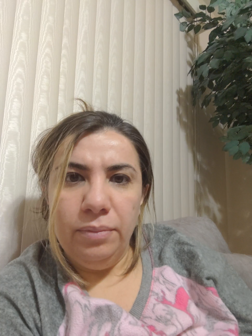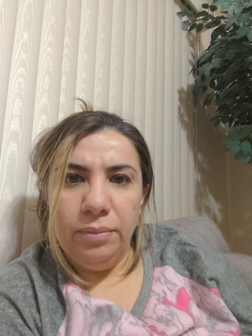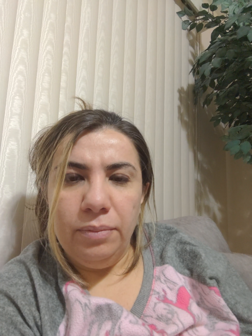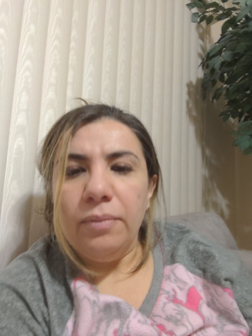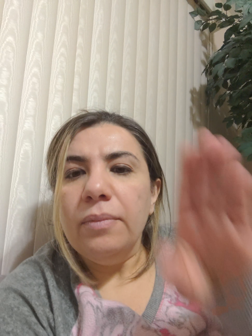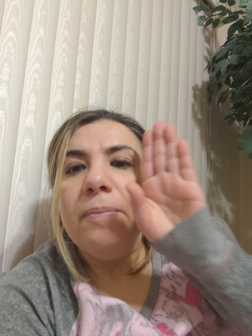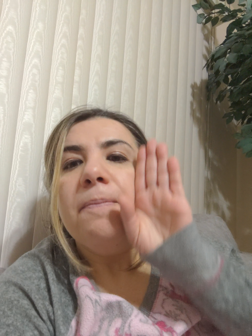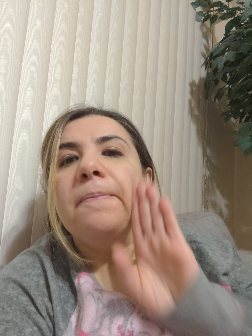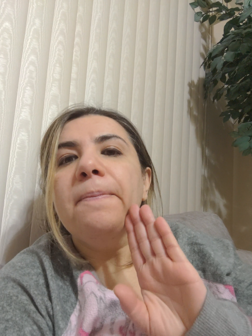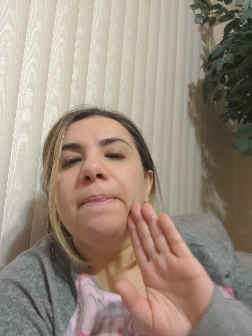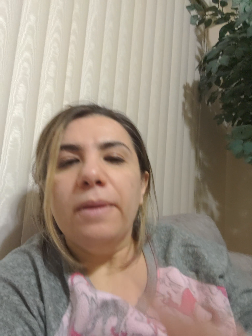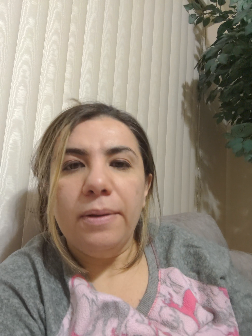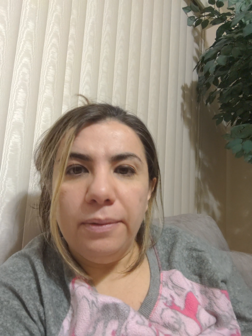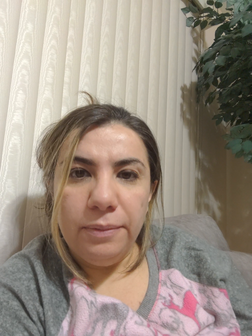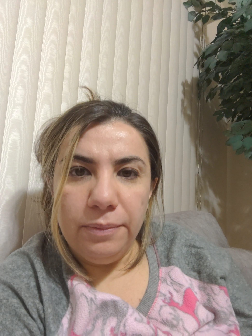brown